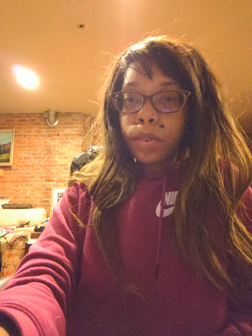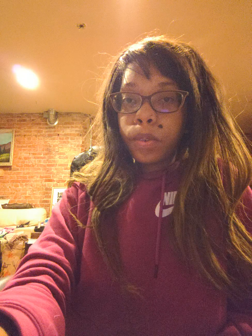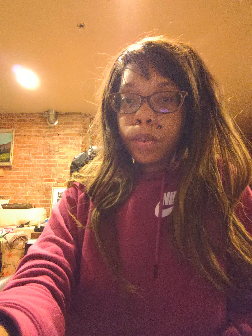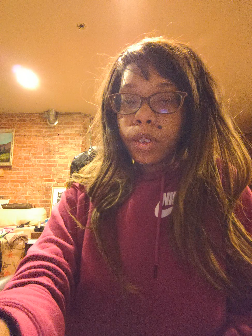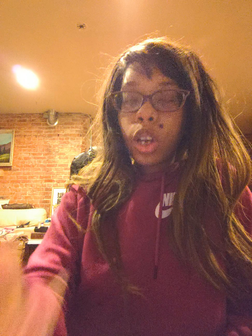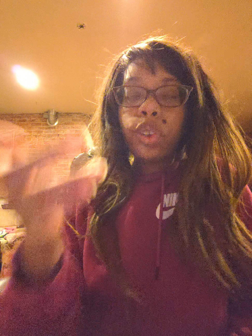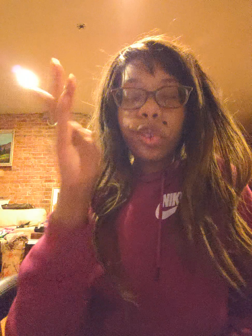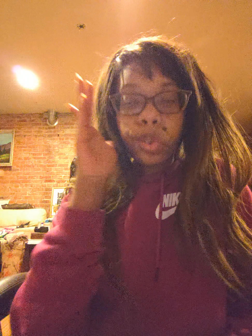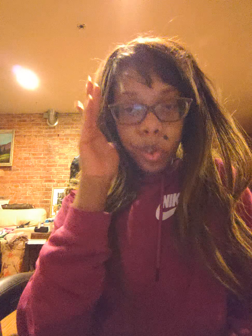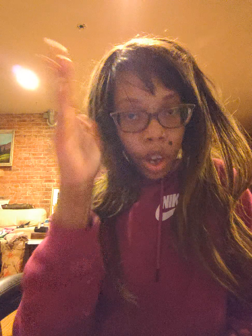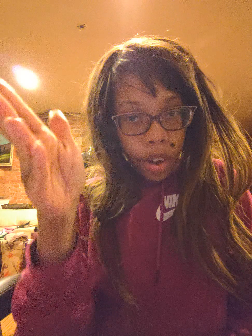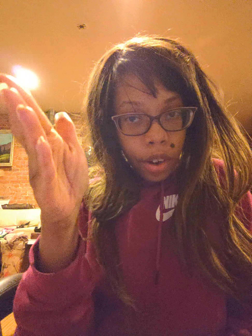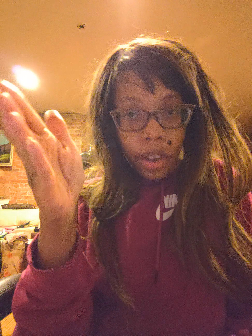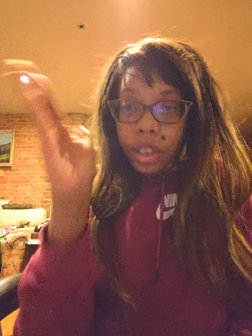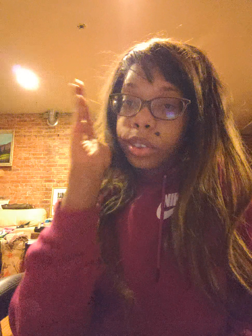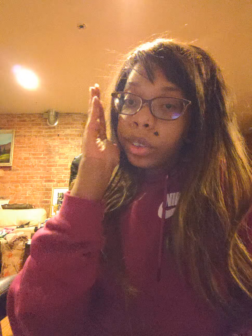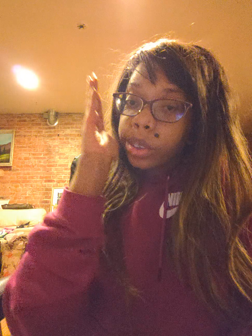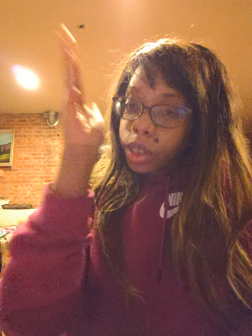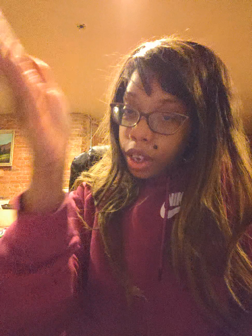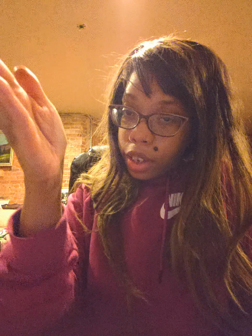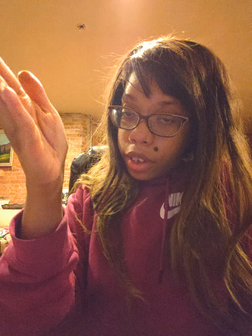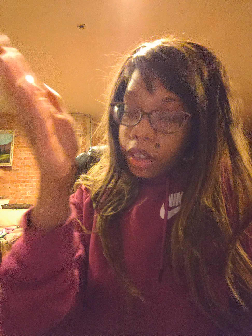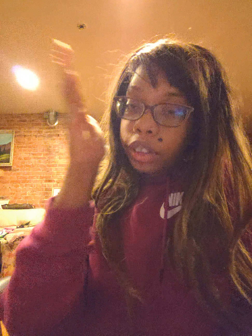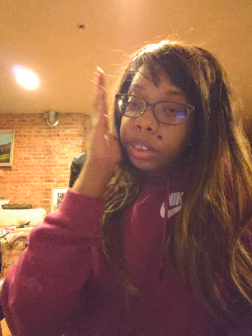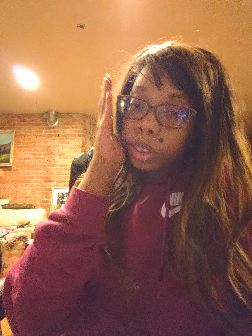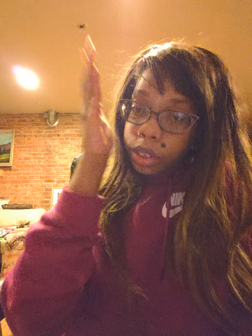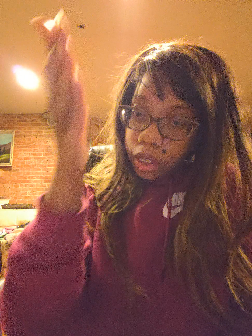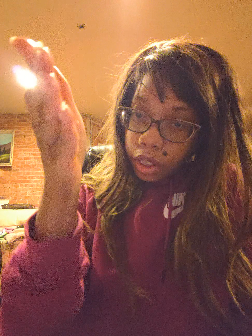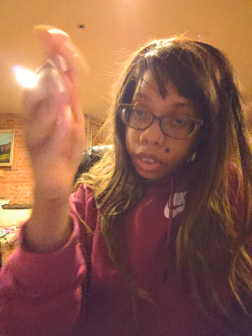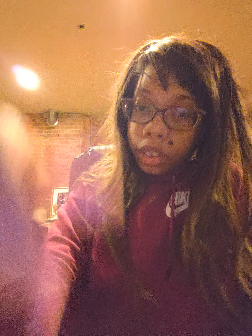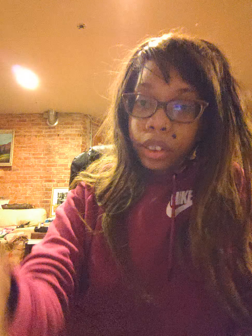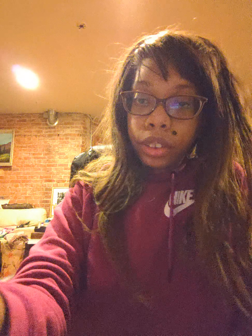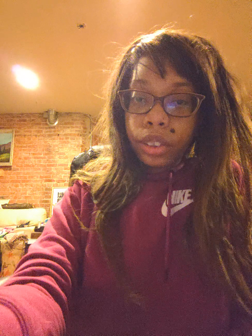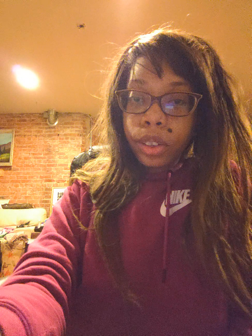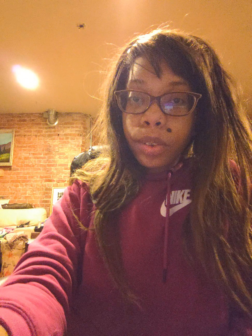will